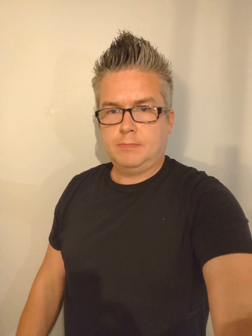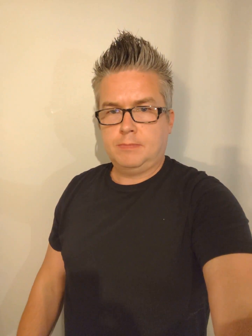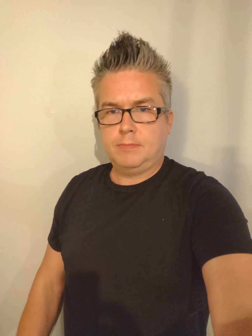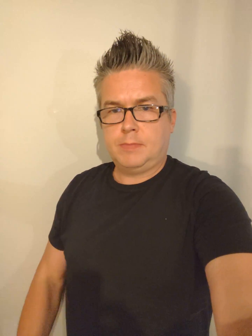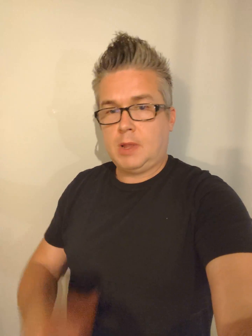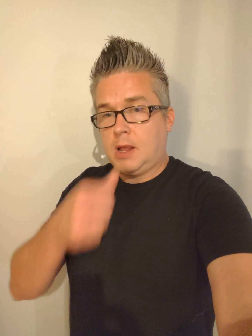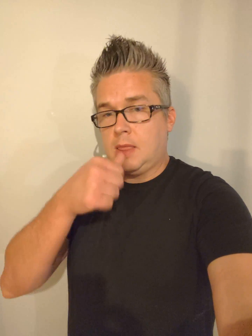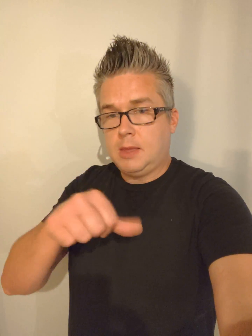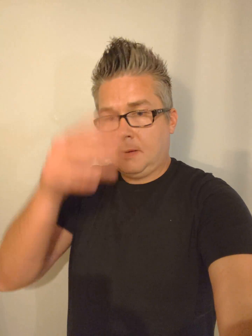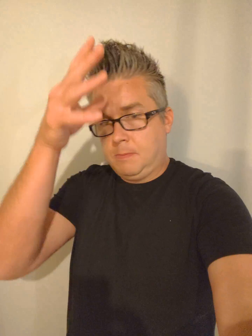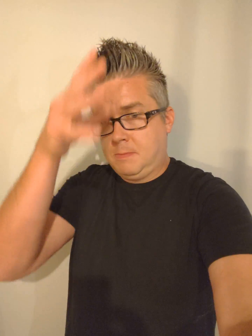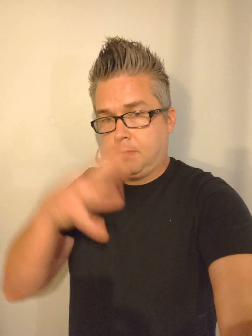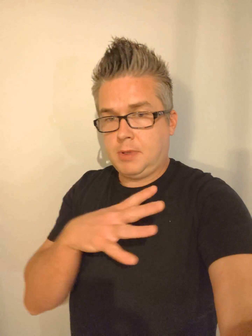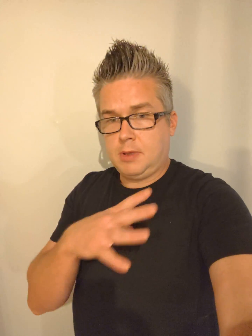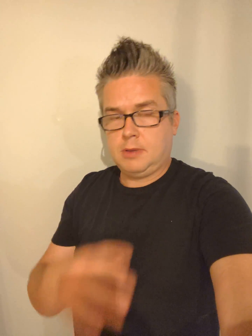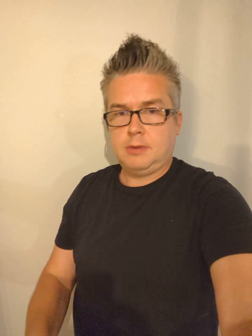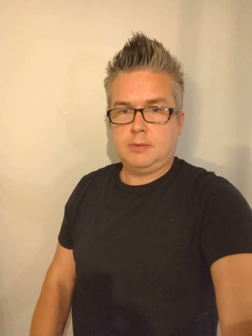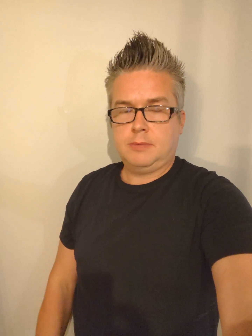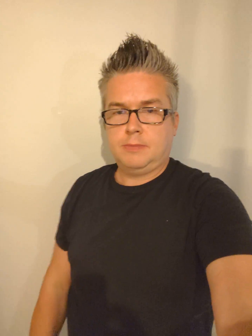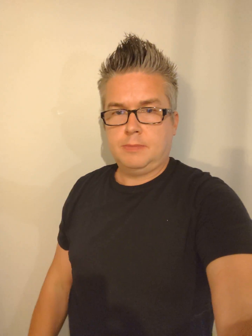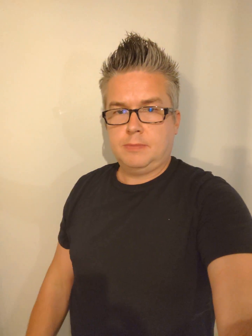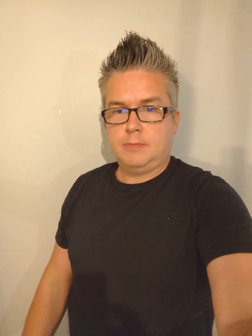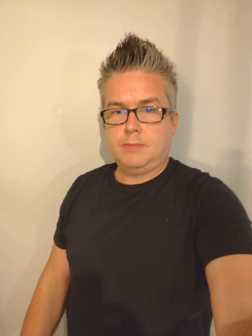mailman